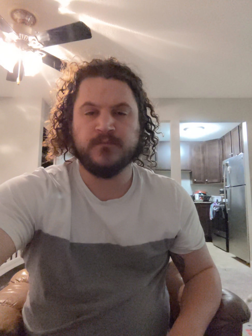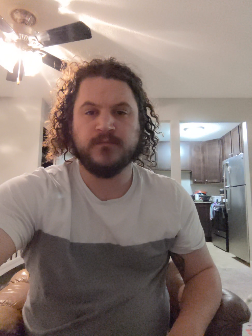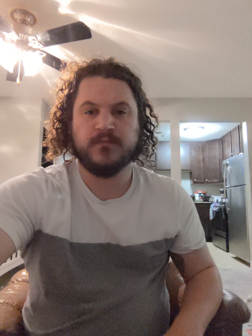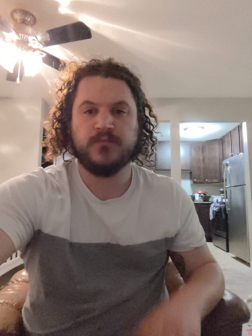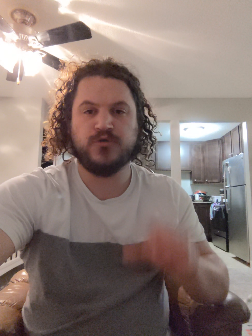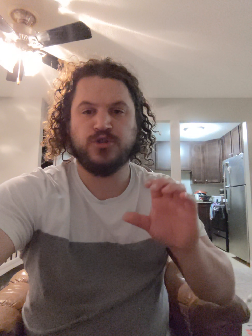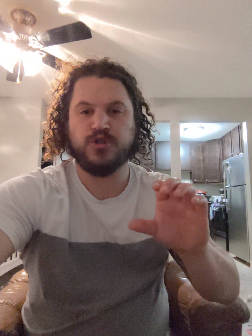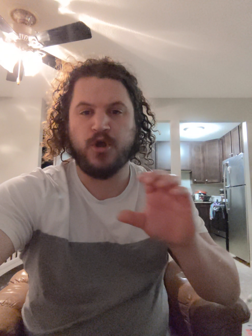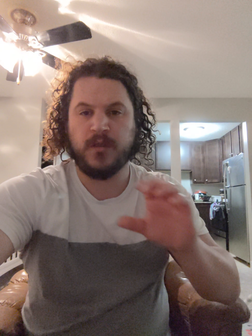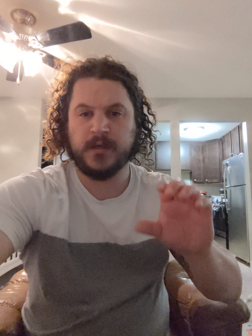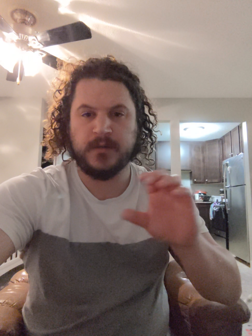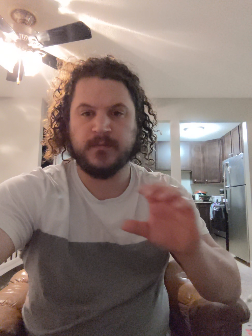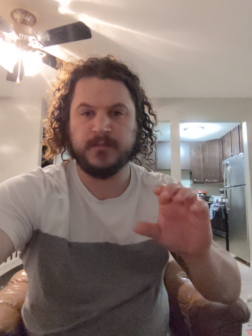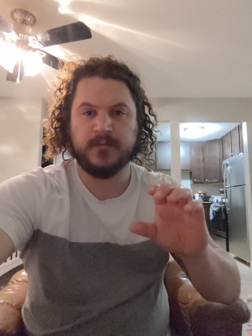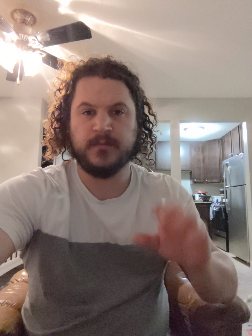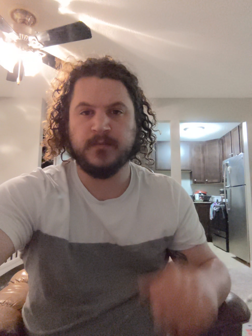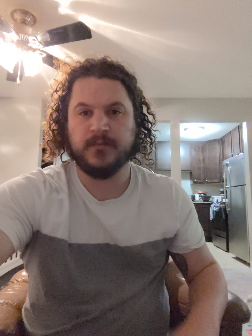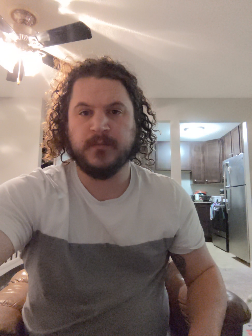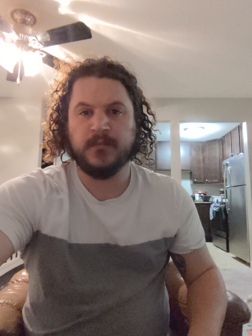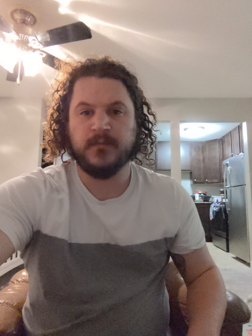chocolate